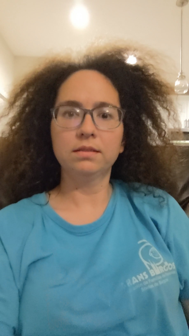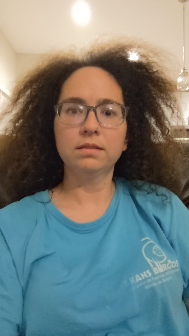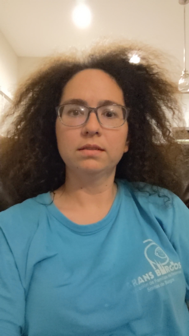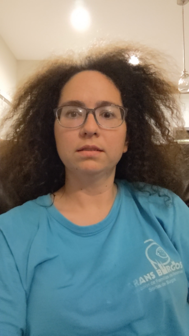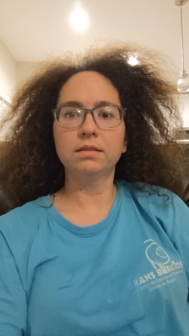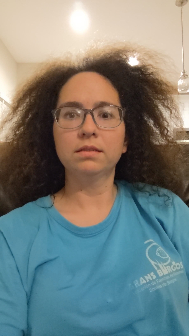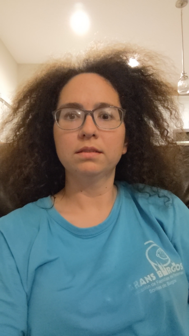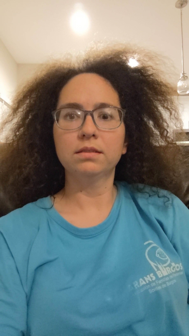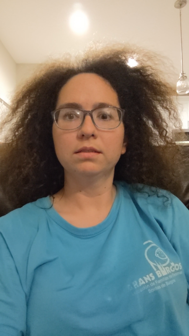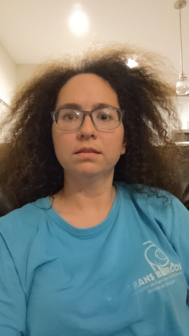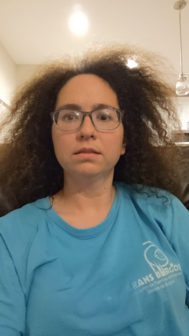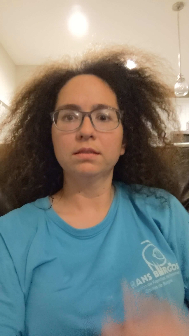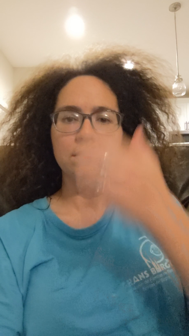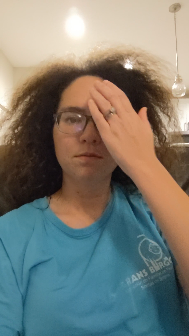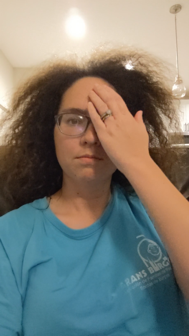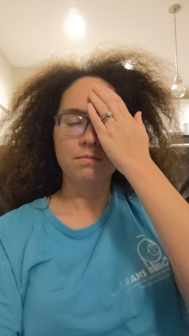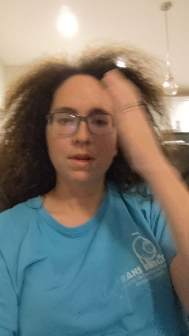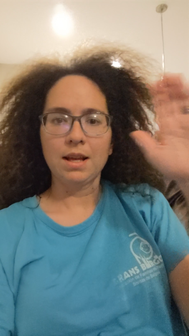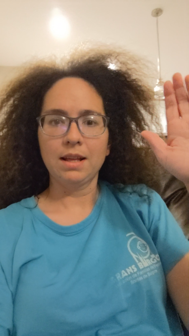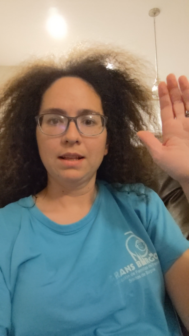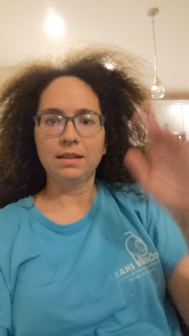peekaboo